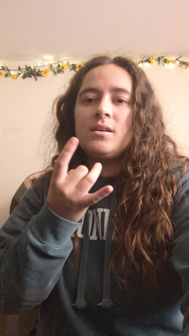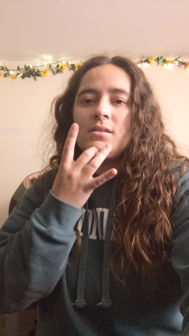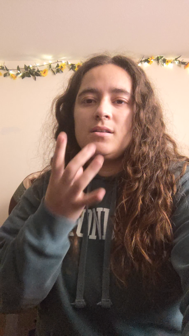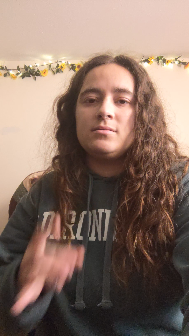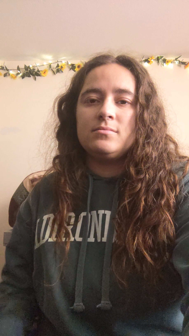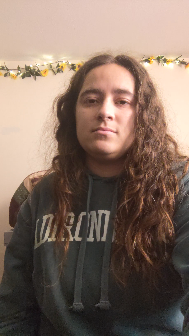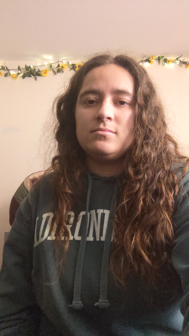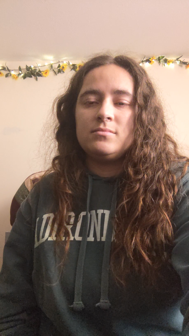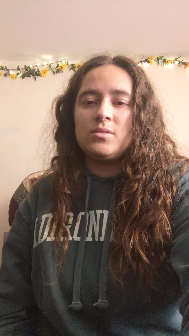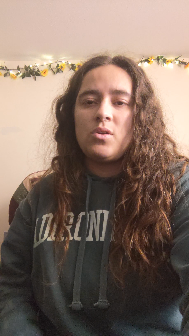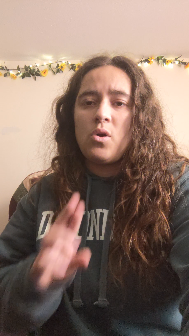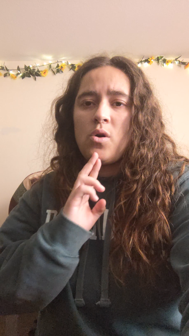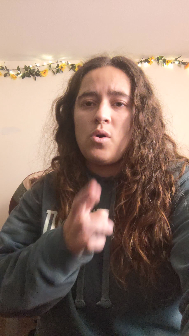are